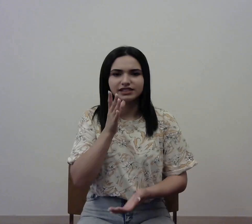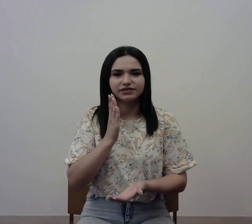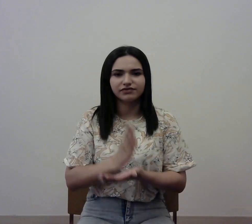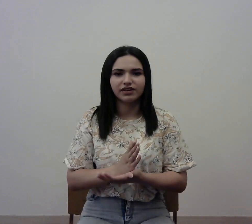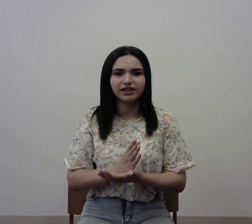var